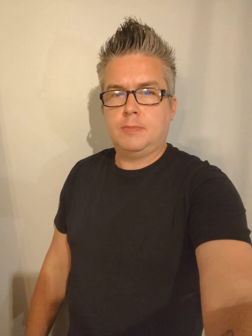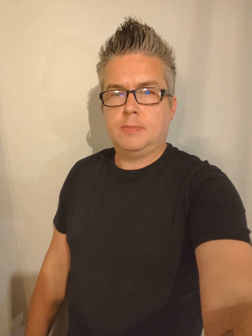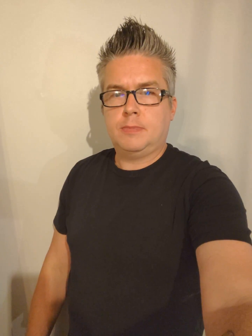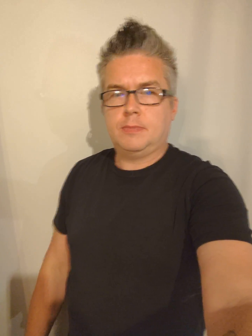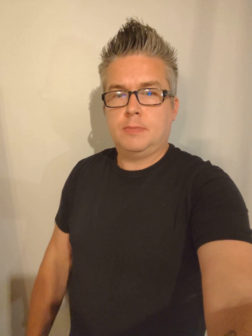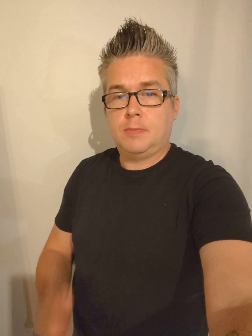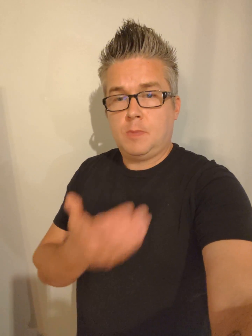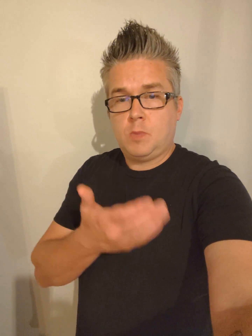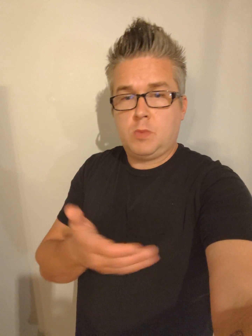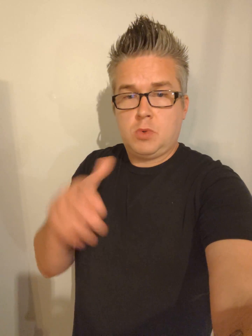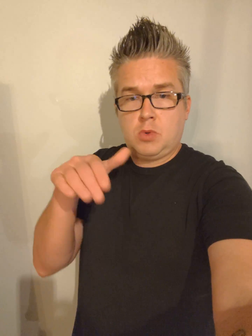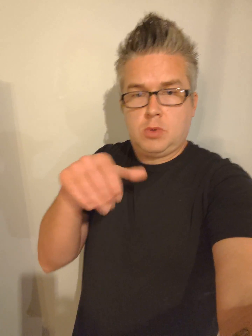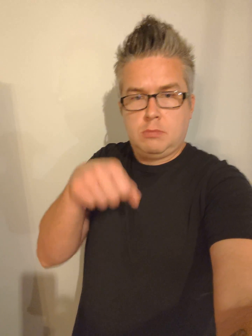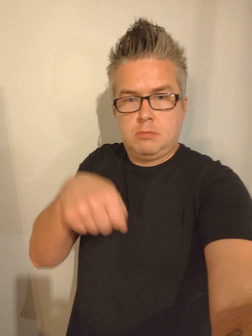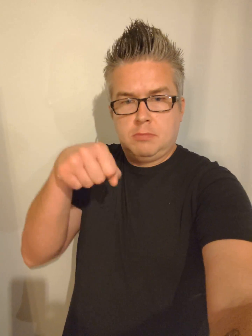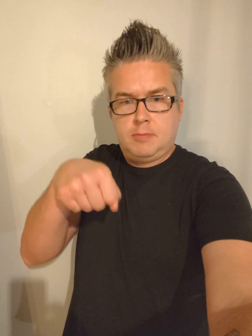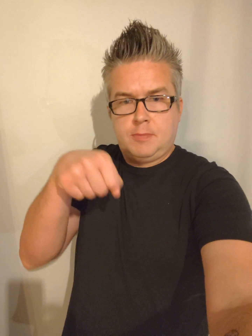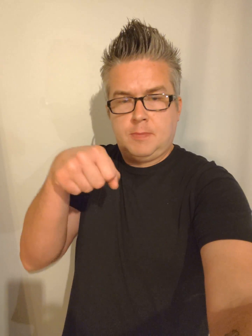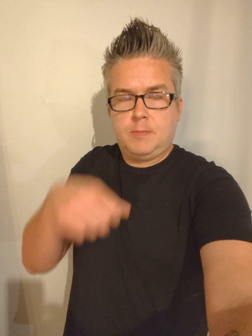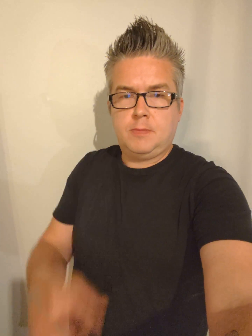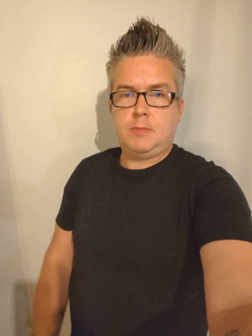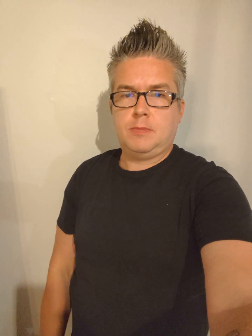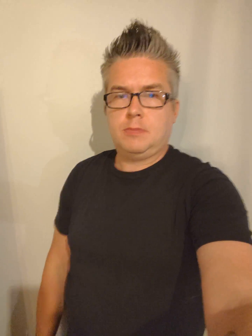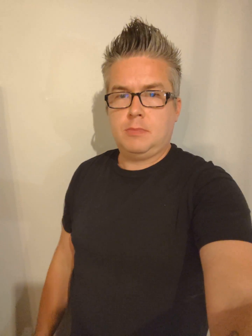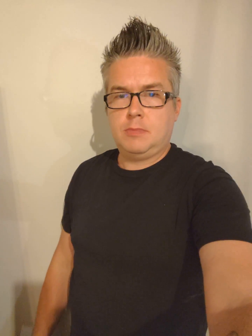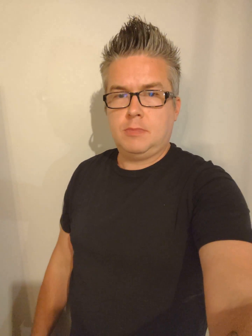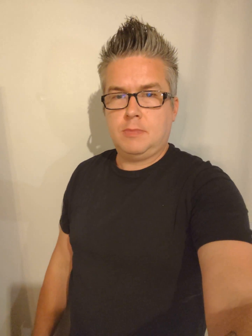basket